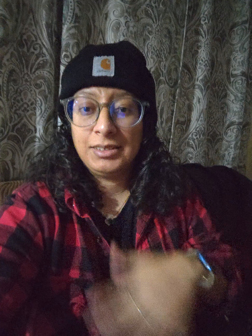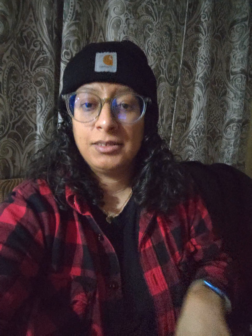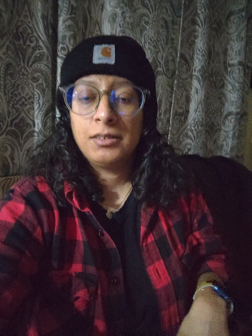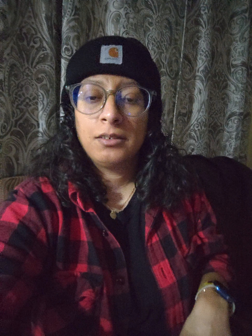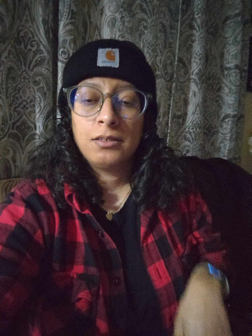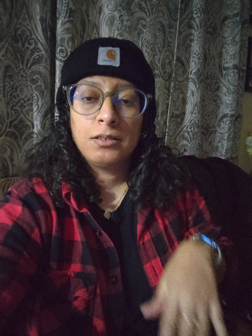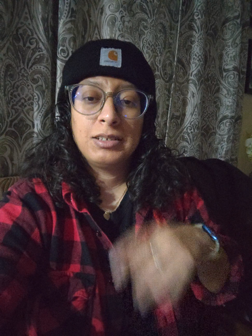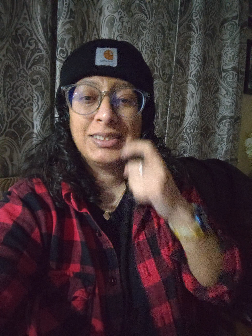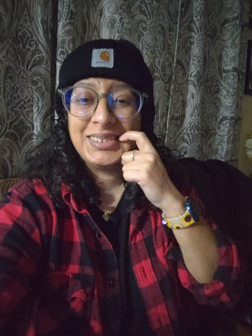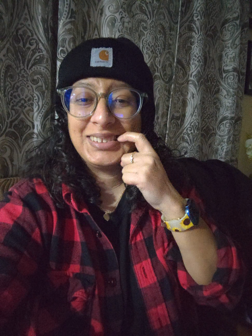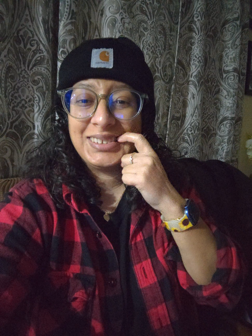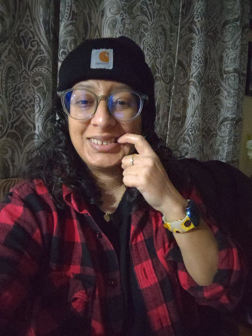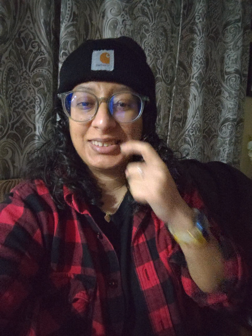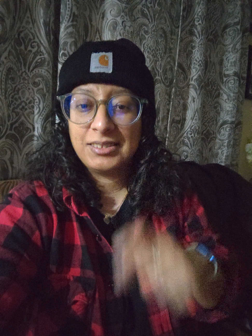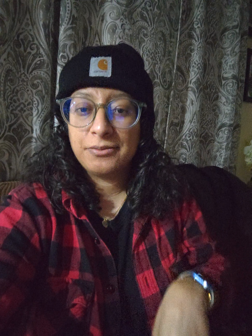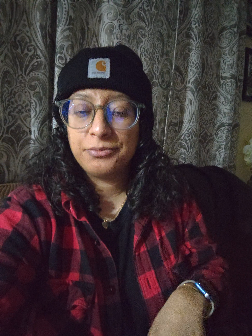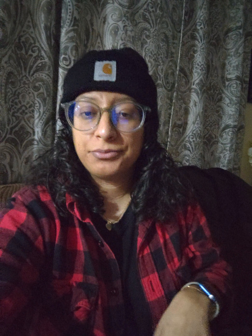tooth